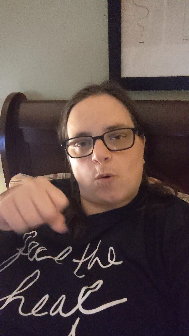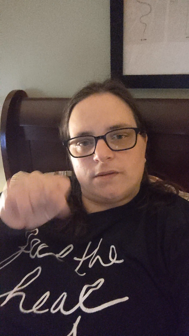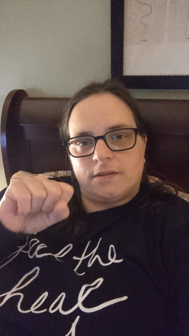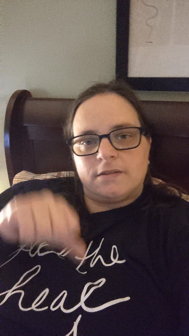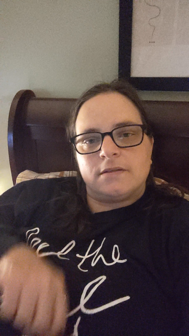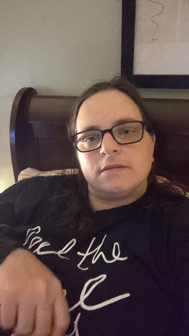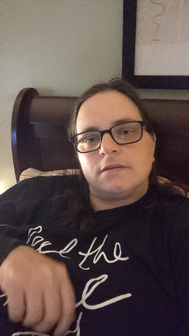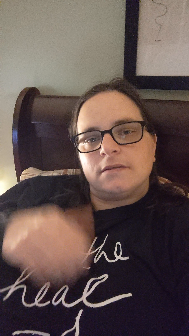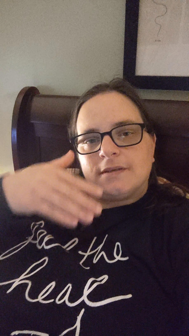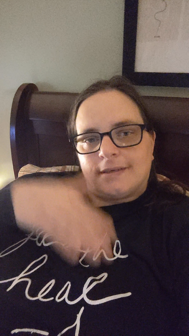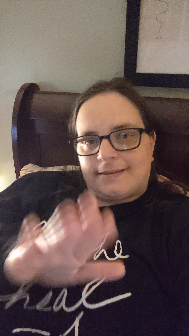enter